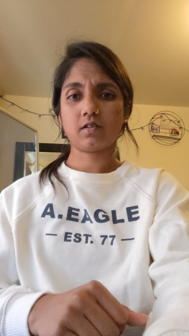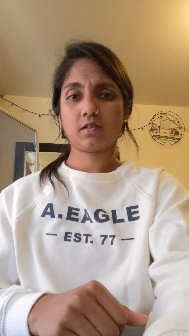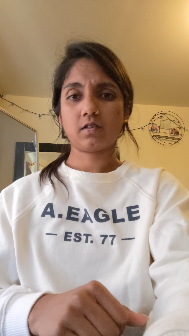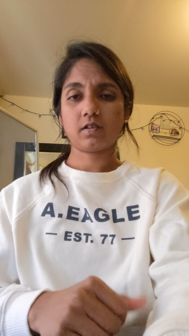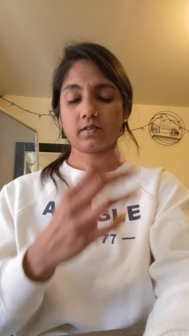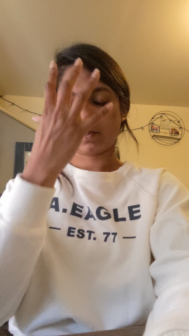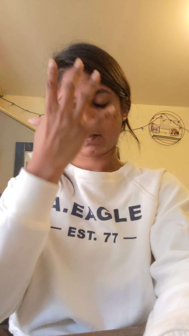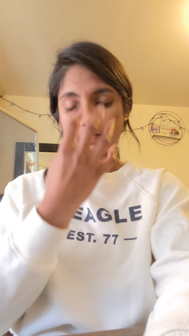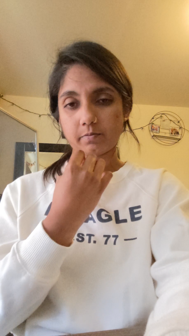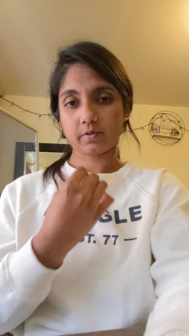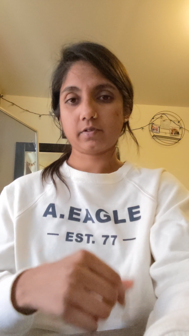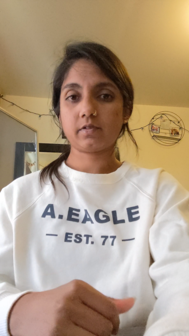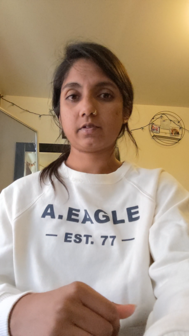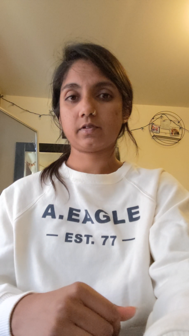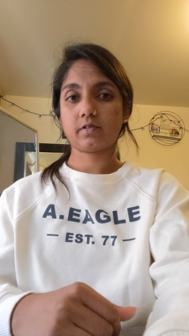asleep